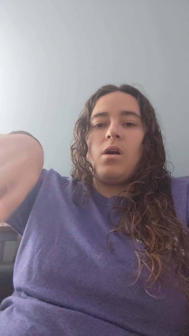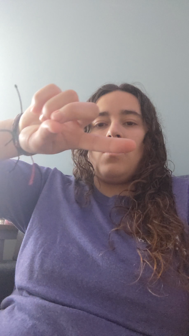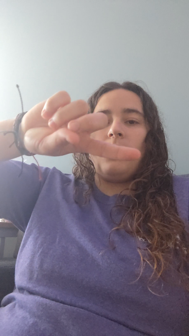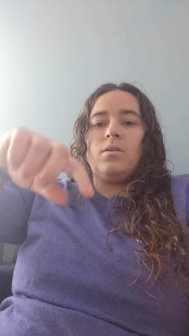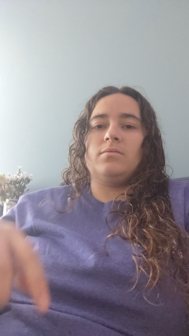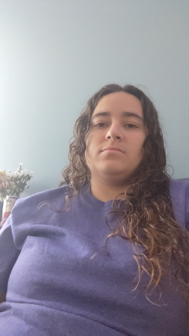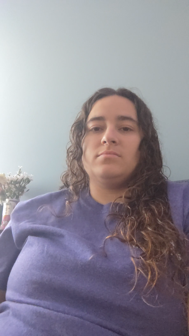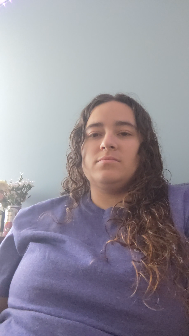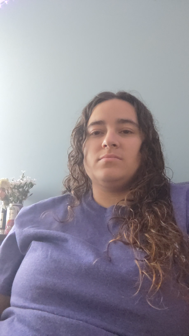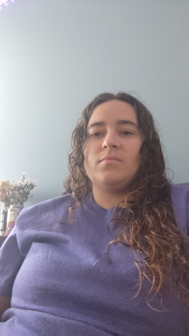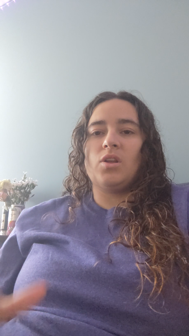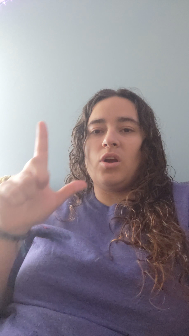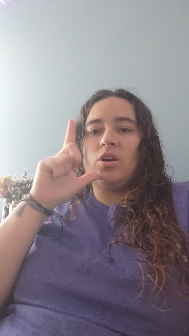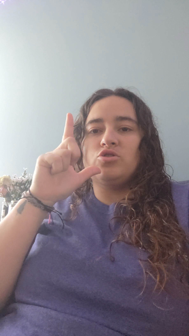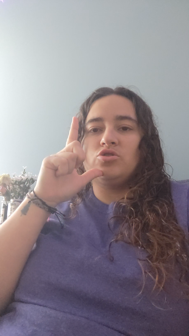lunch